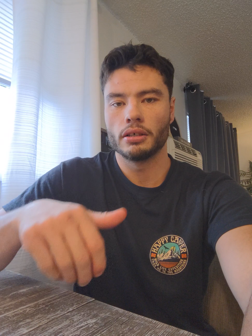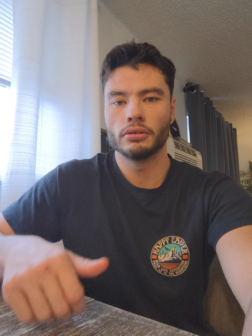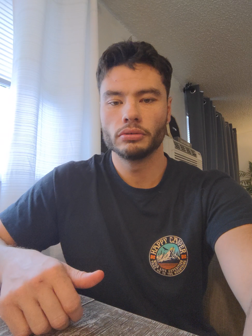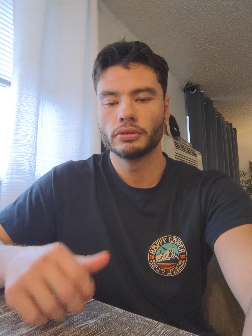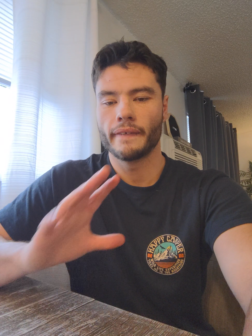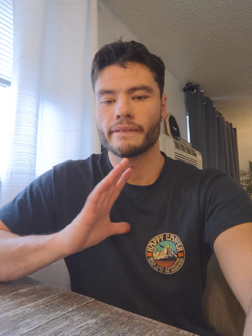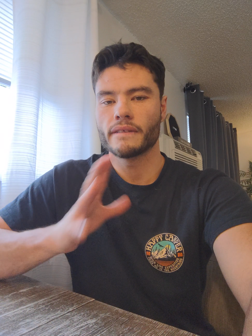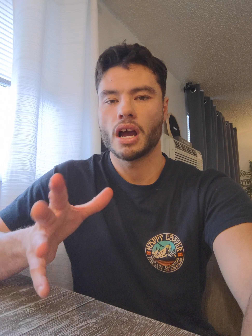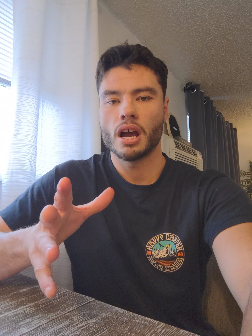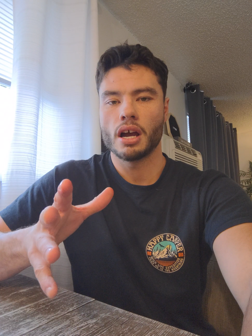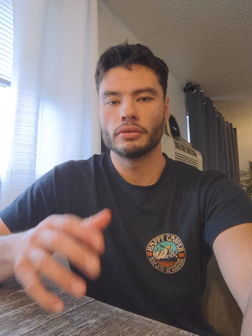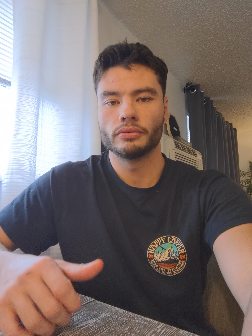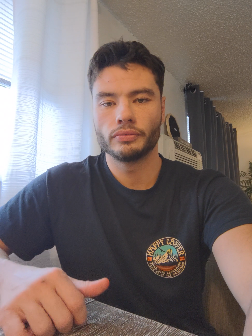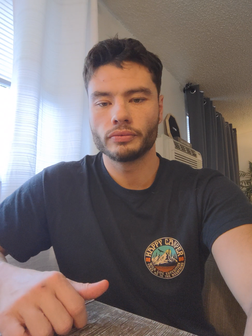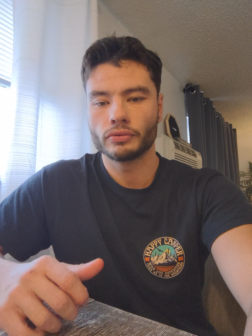fine